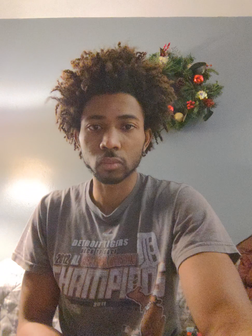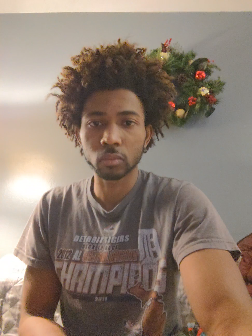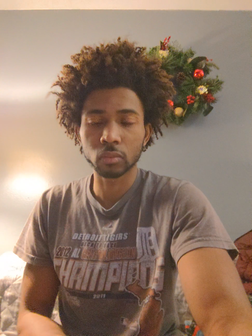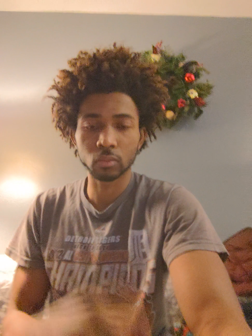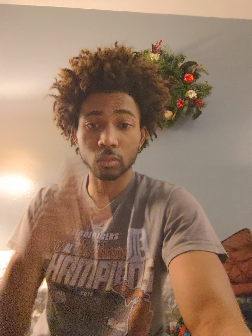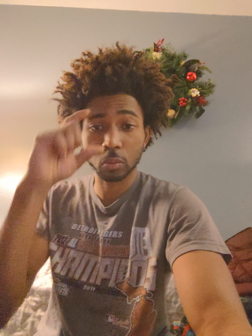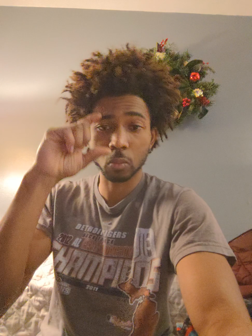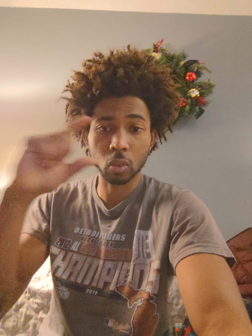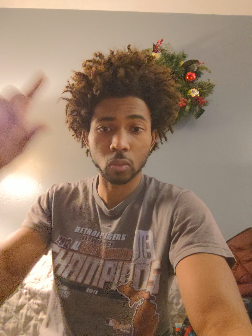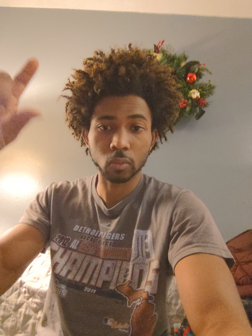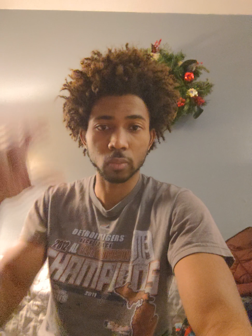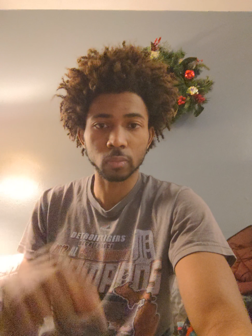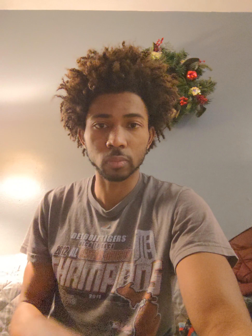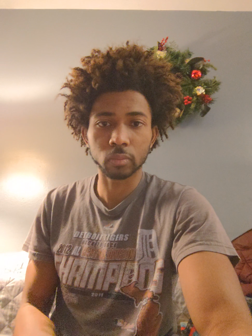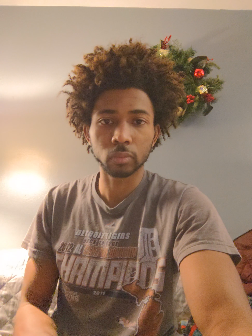moon